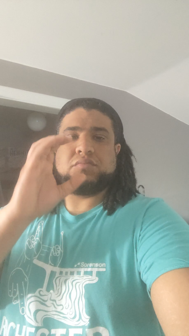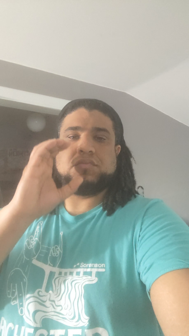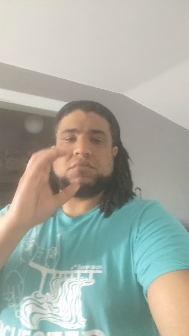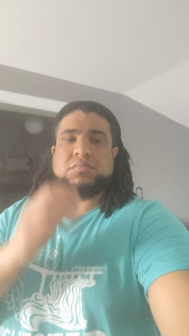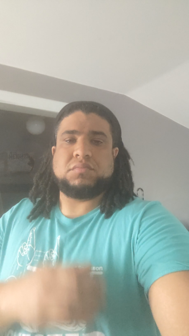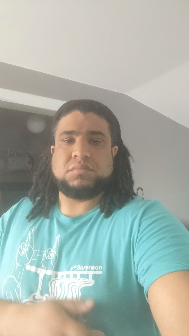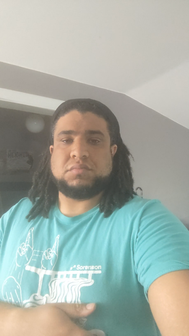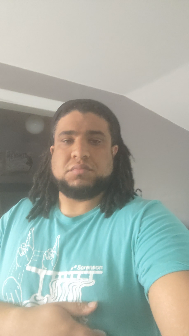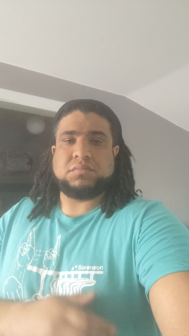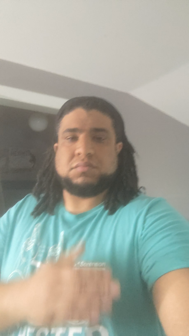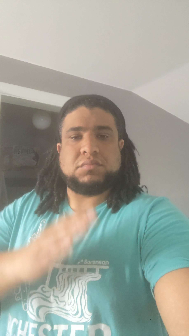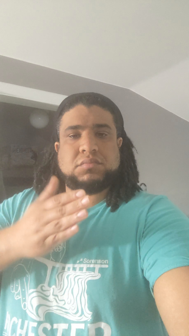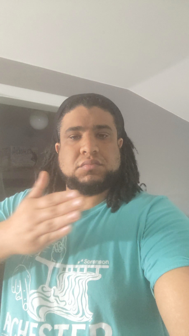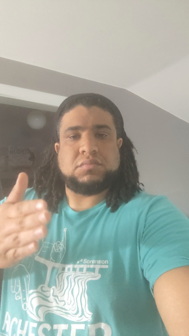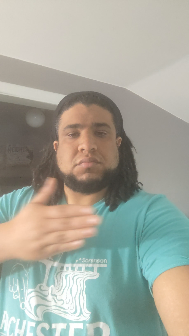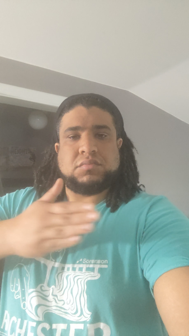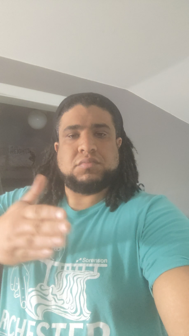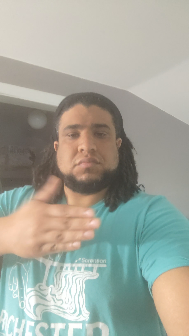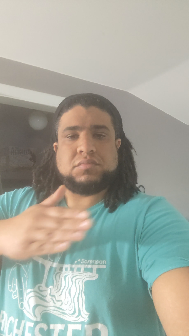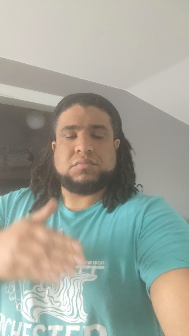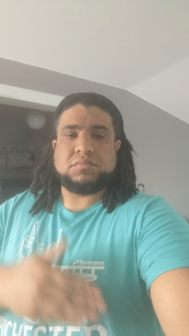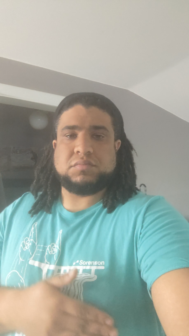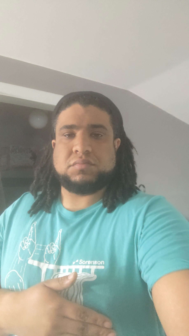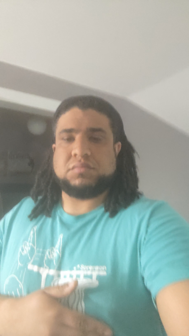share